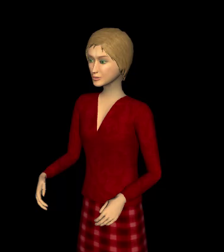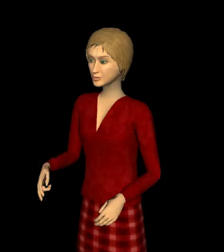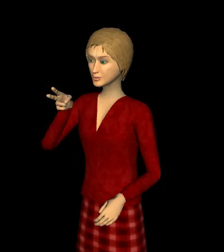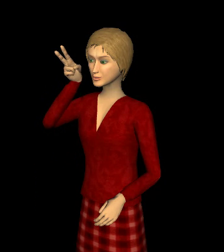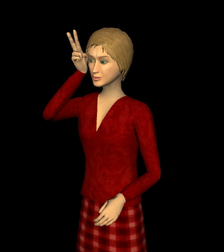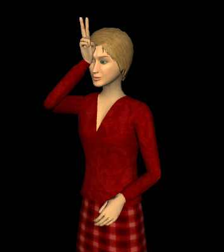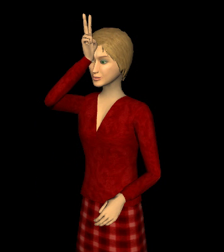غبي